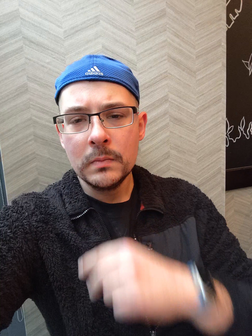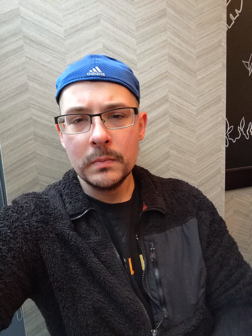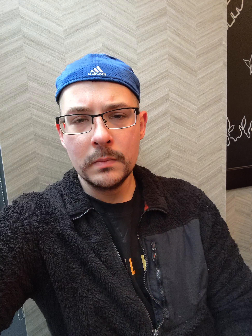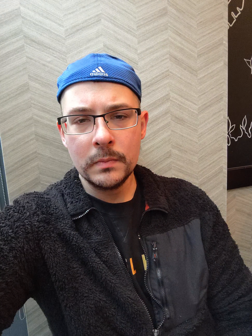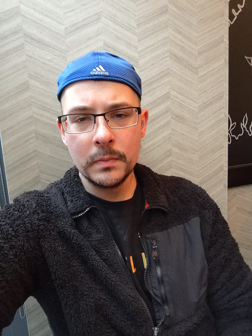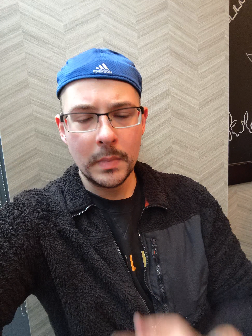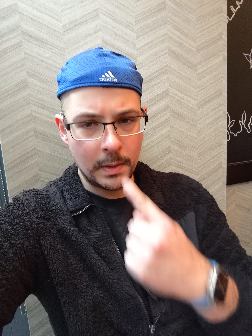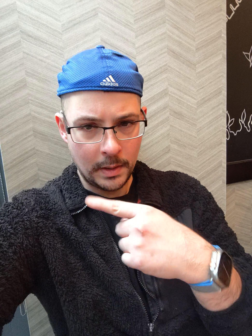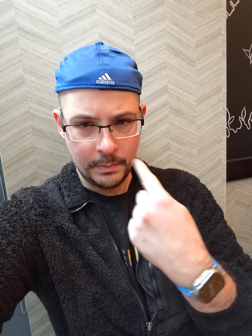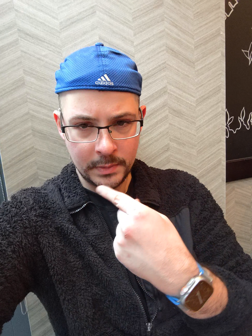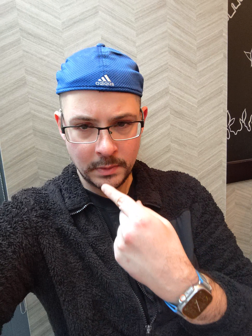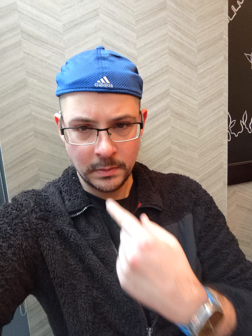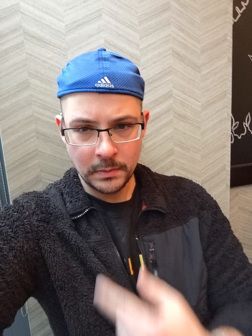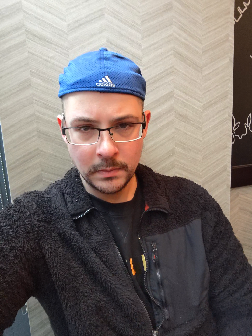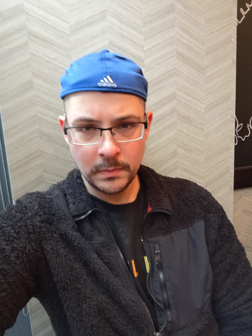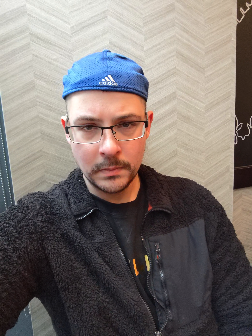lips